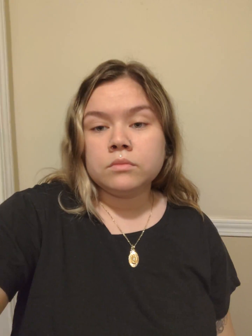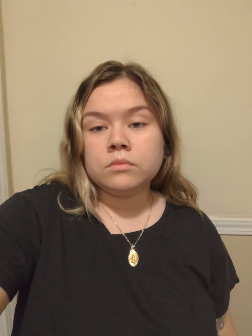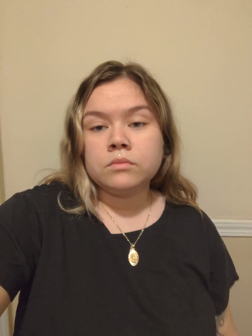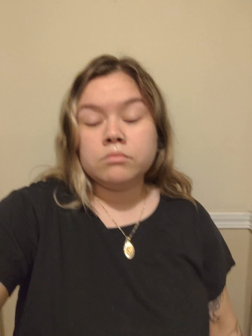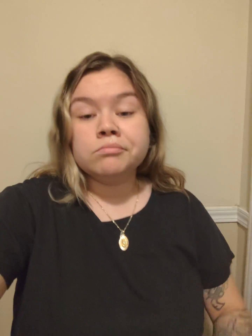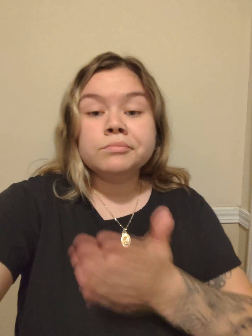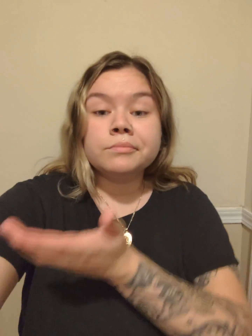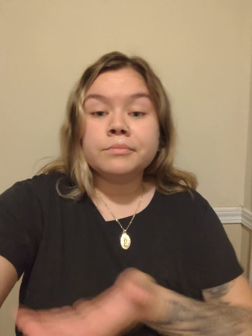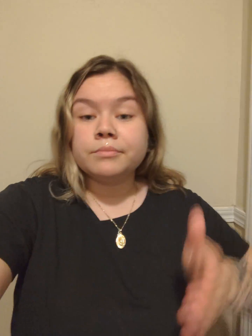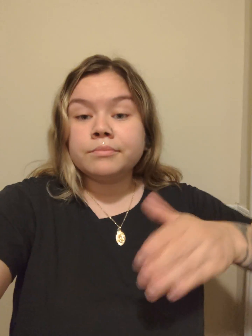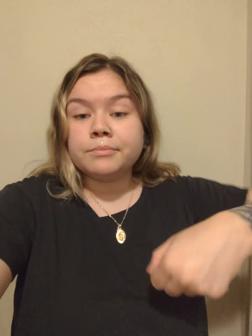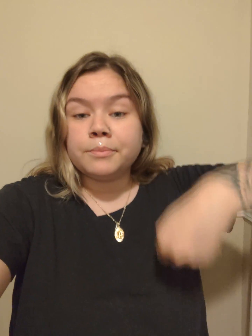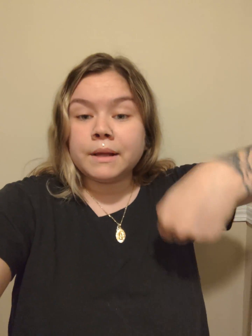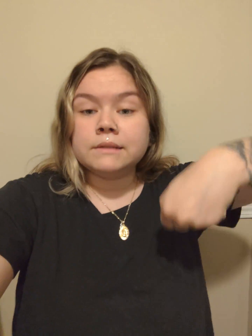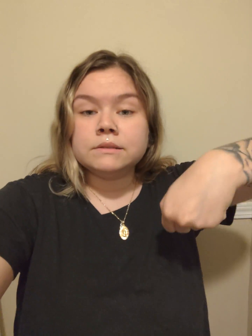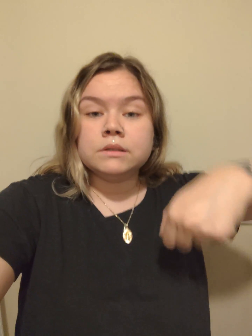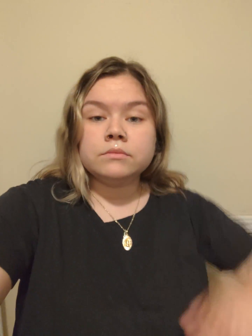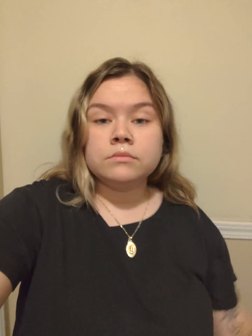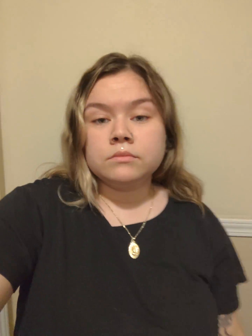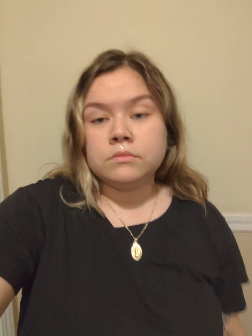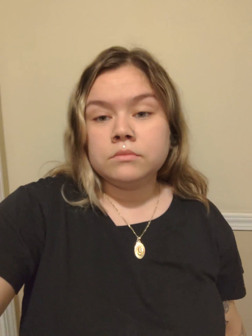basket